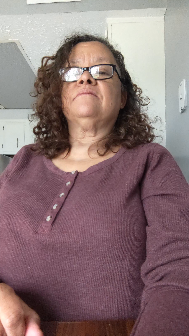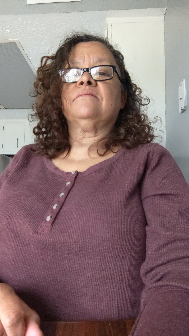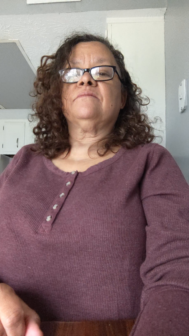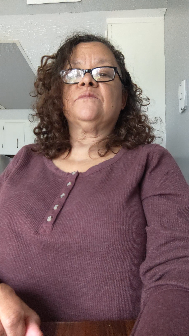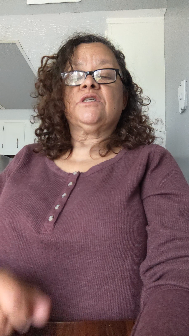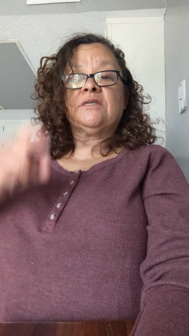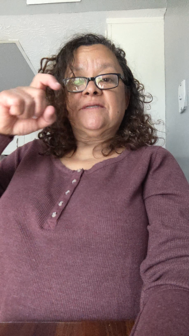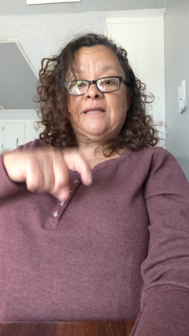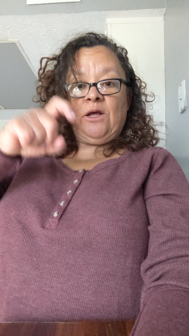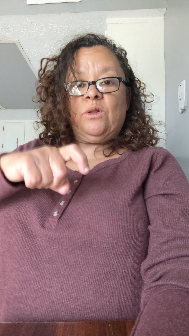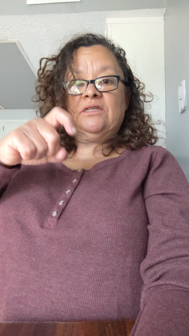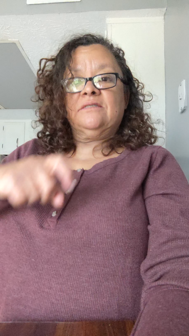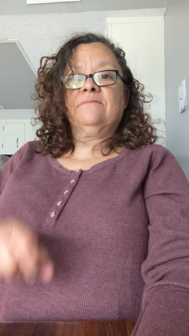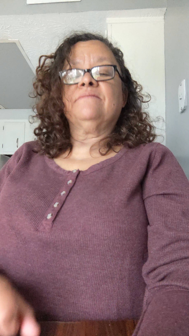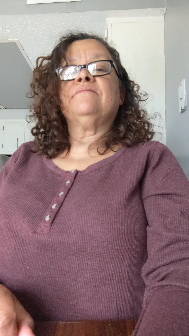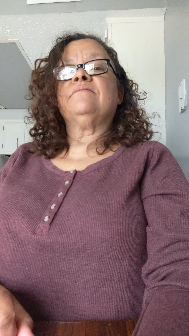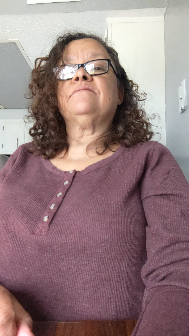should